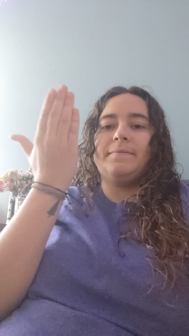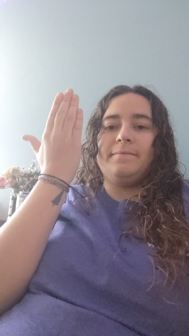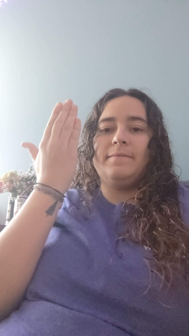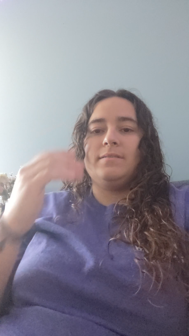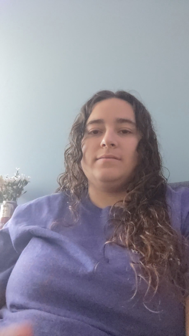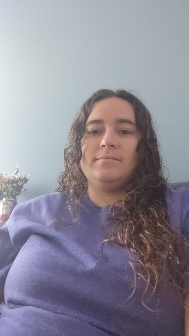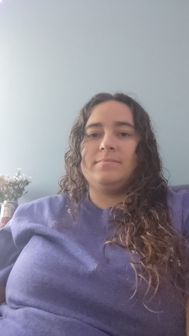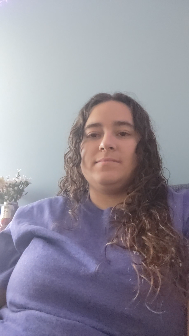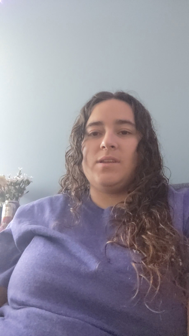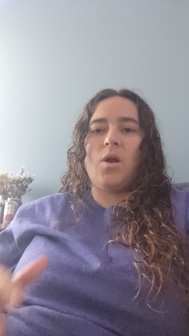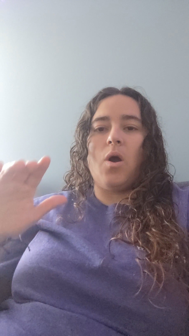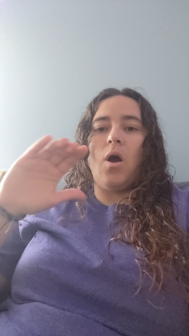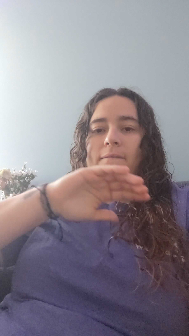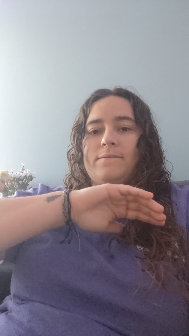cover